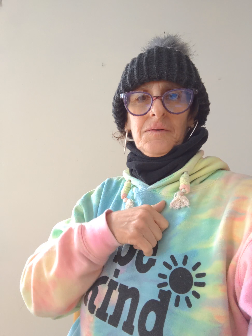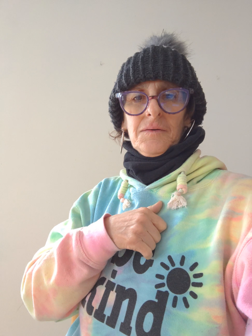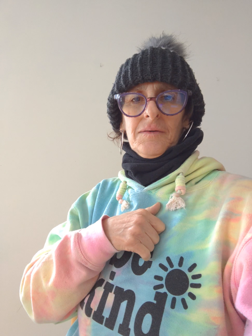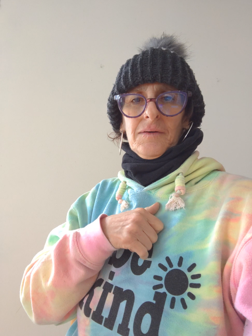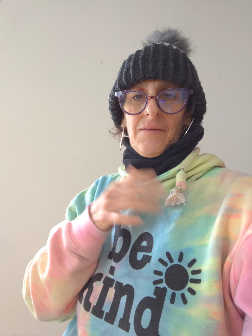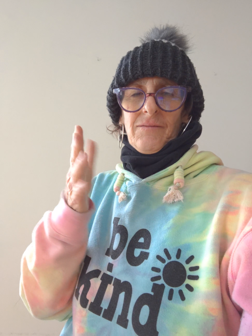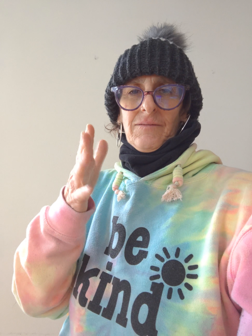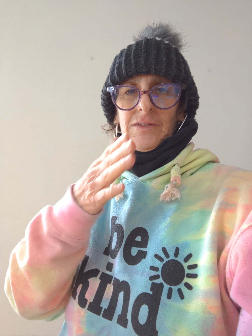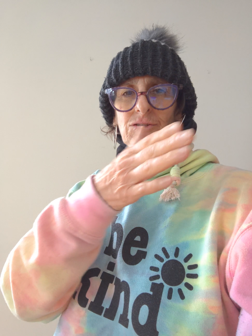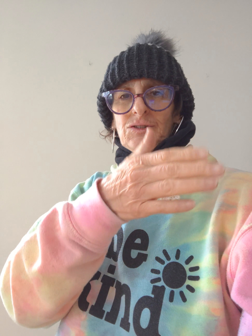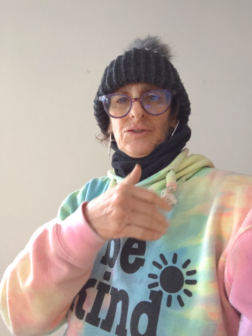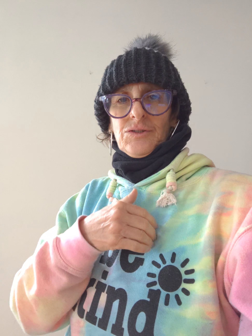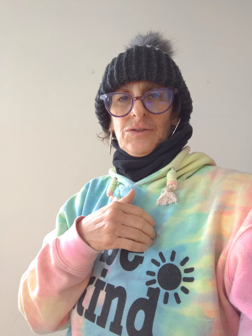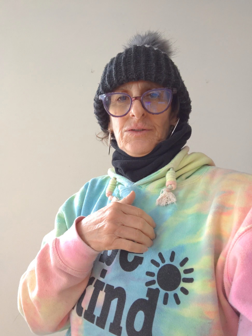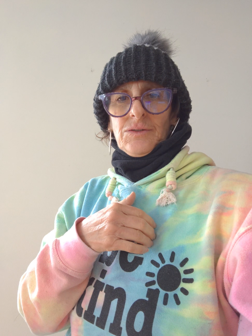fish